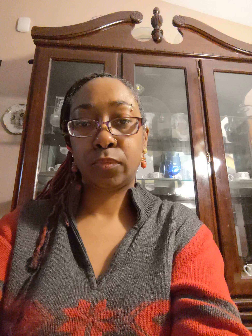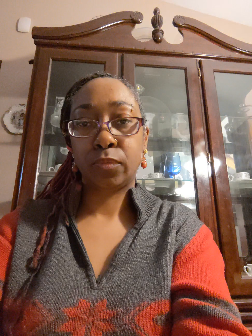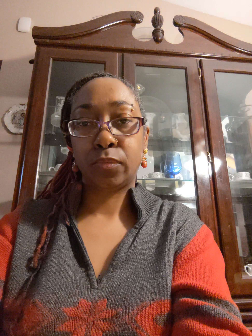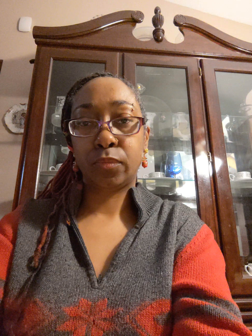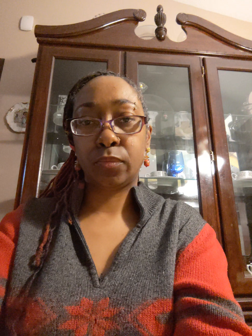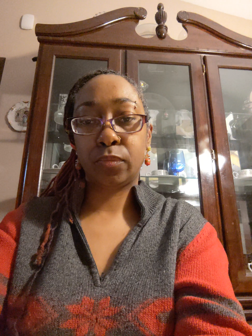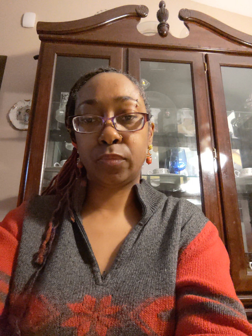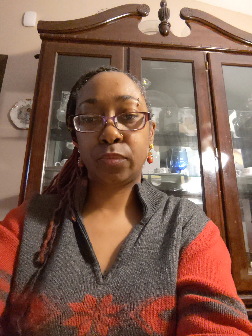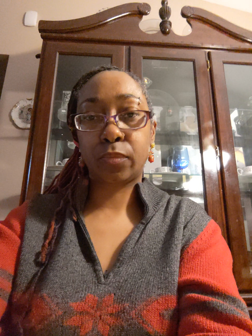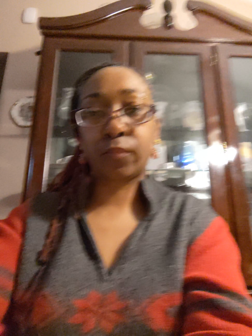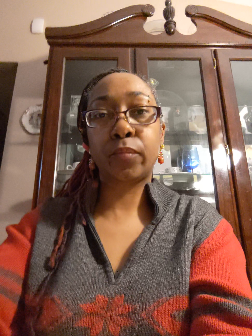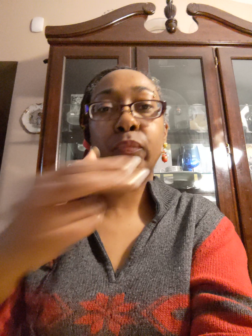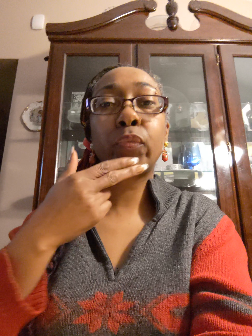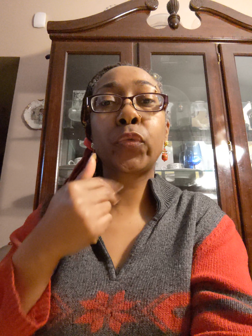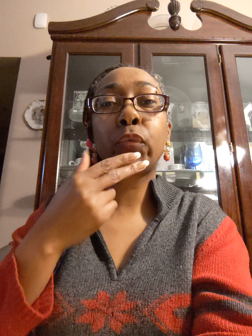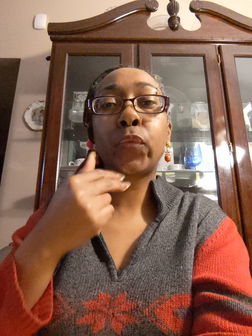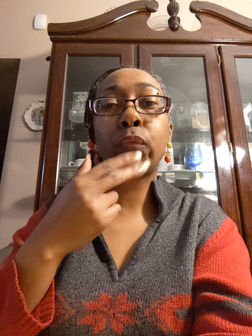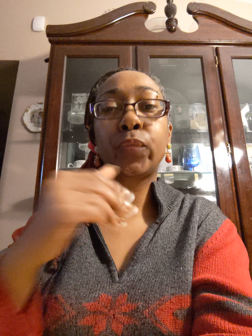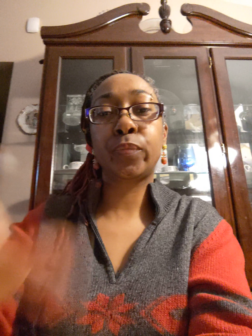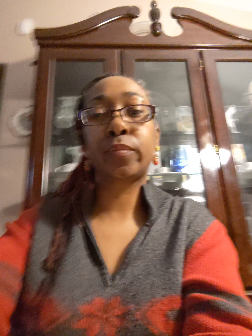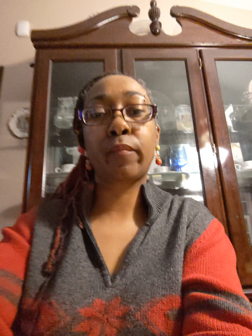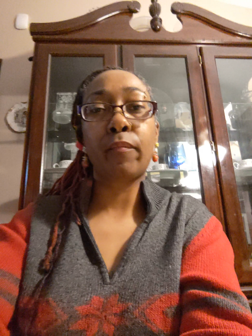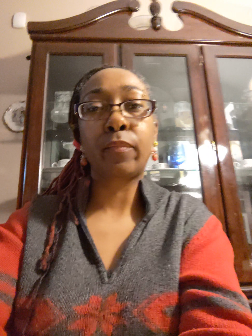cute